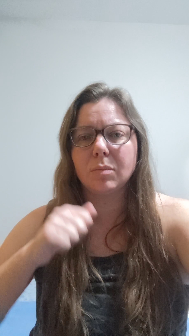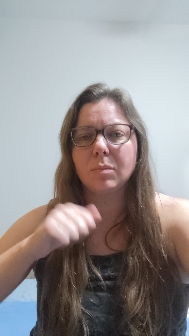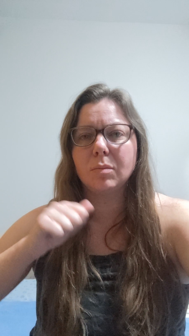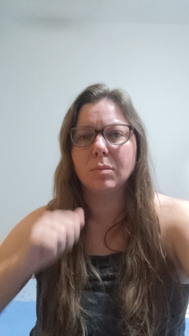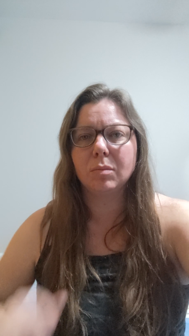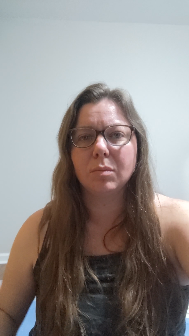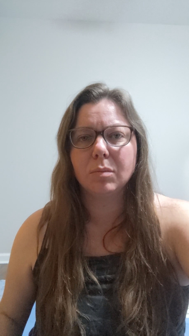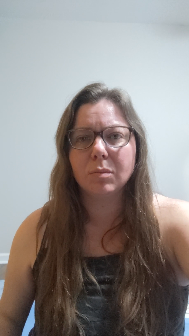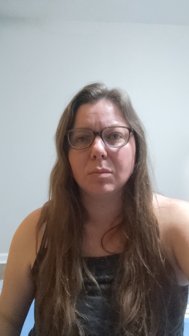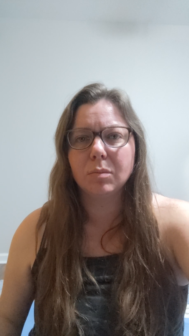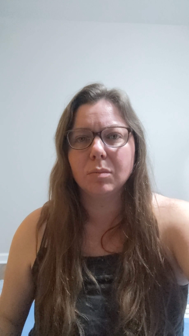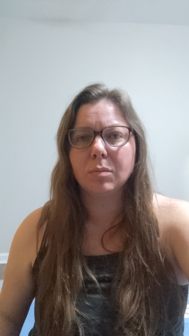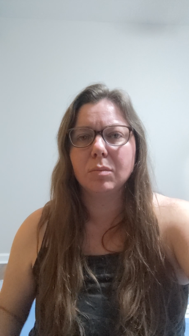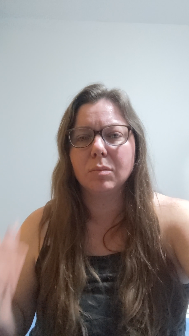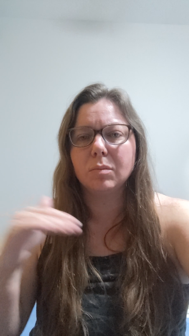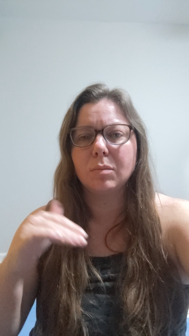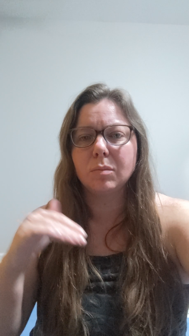doctor